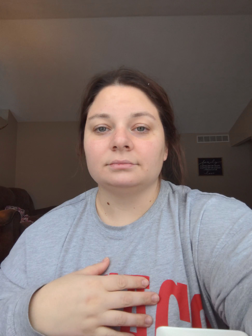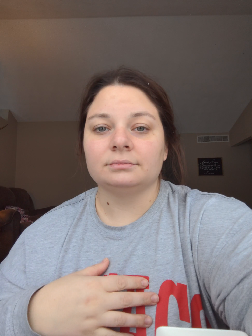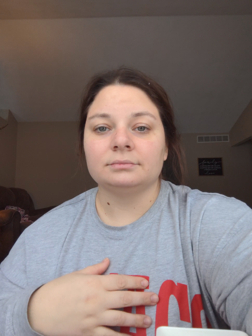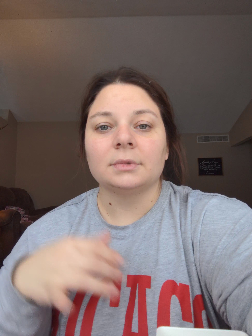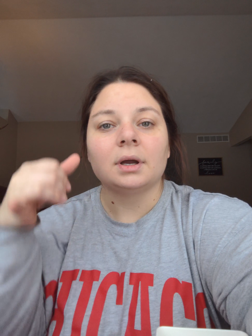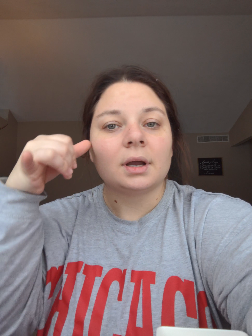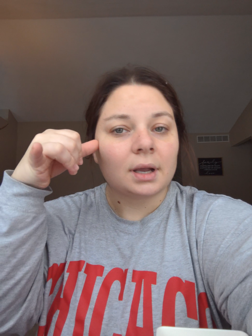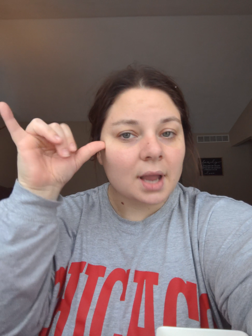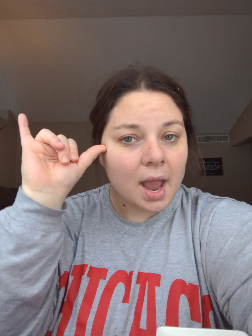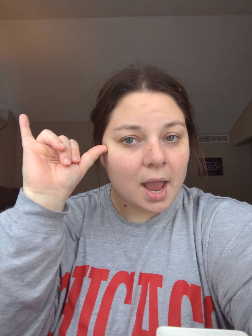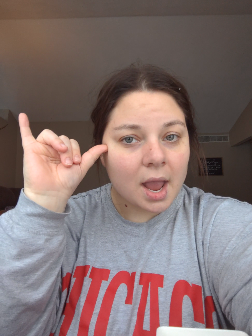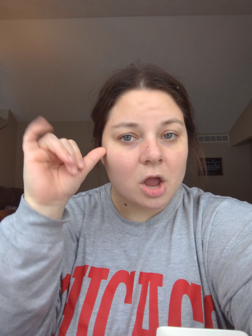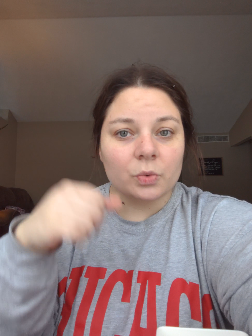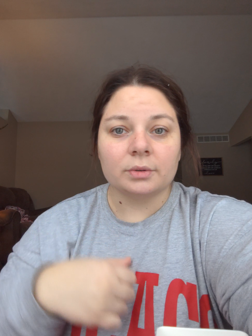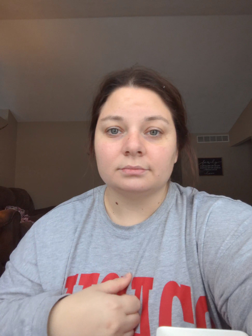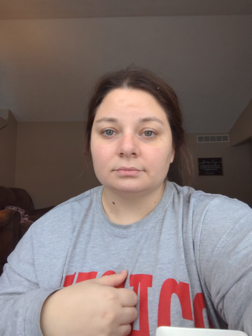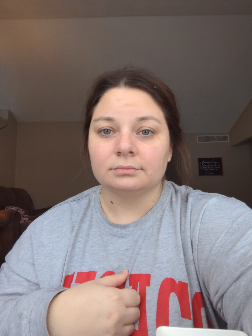cow